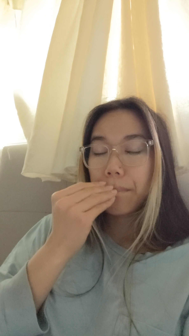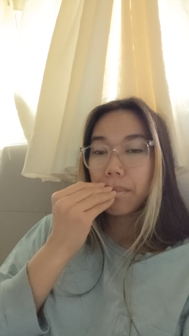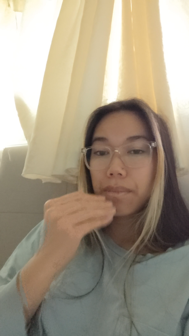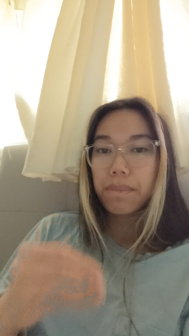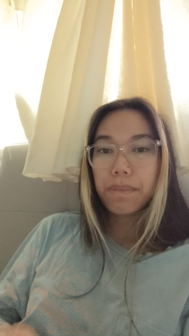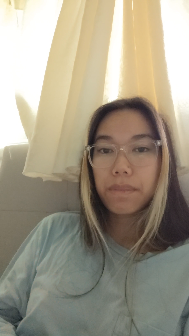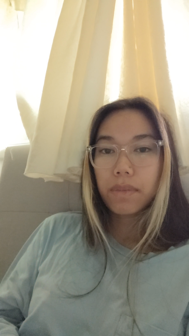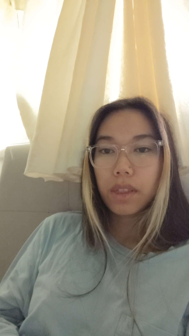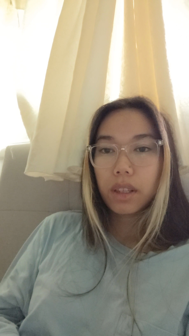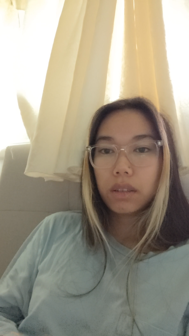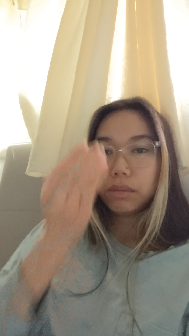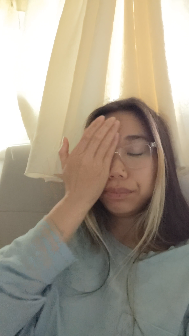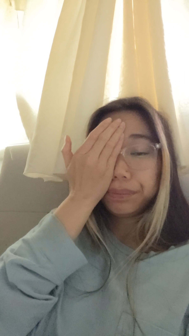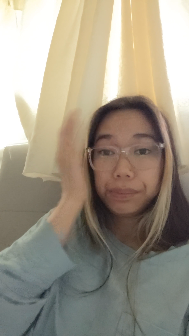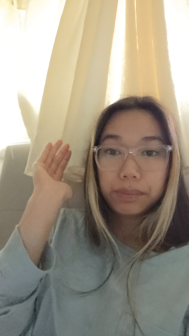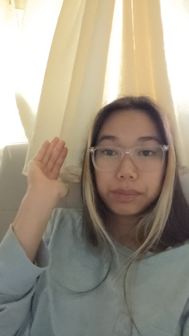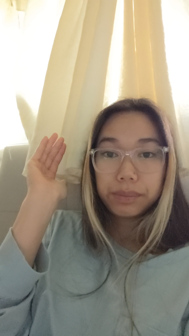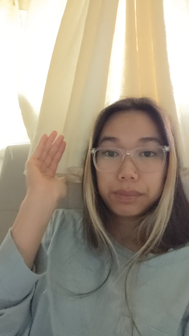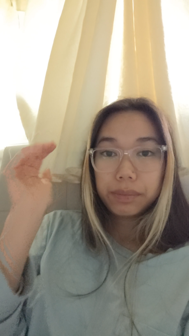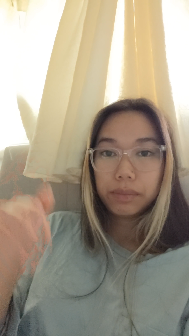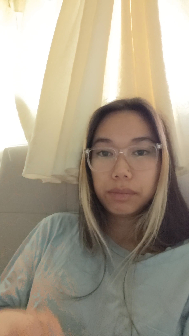peekaboo